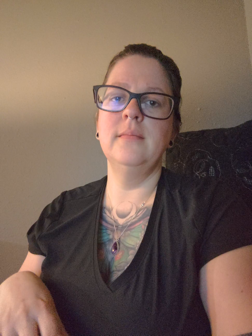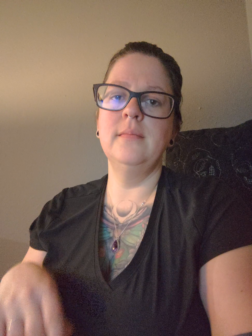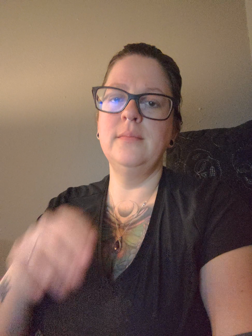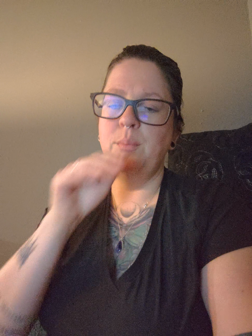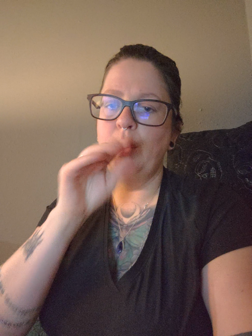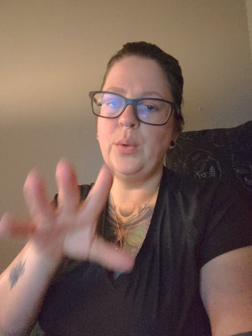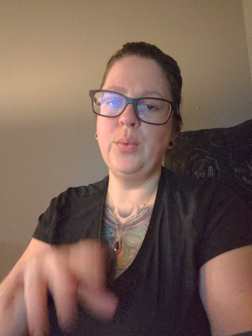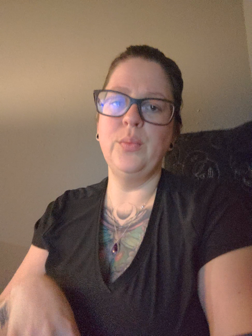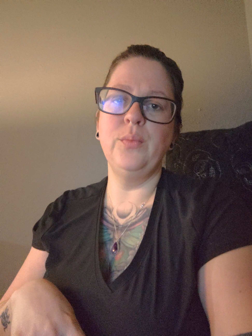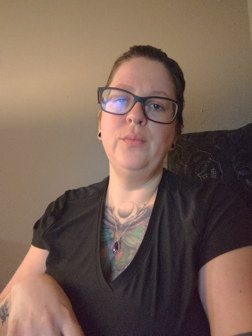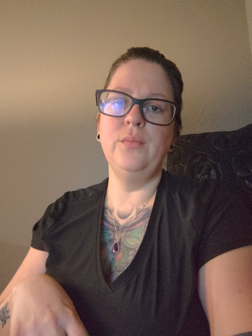blow